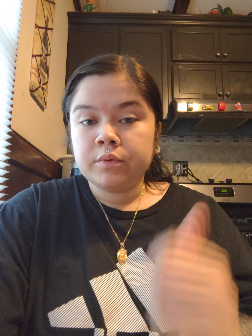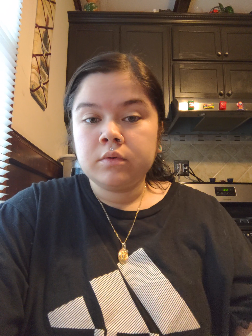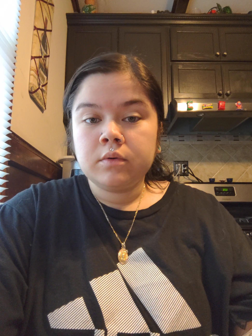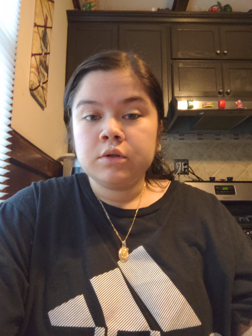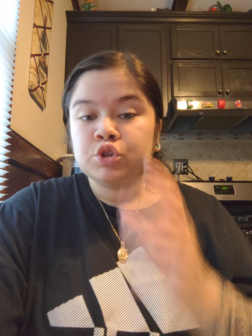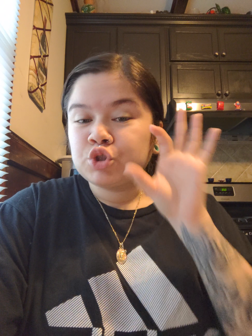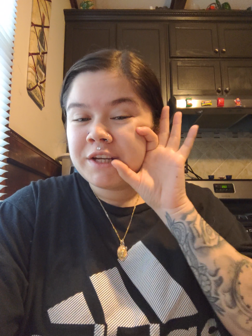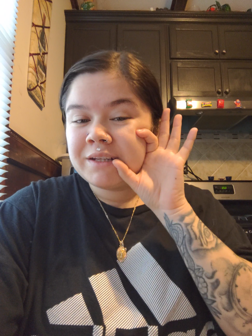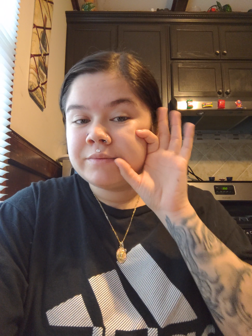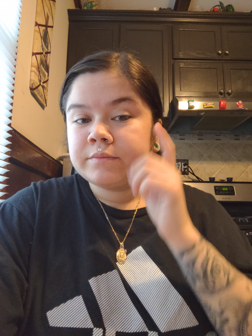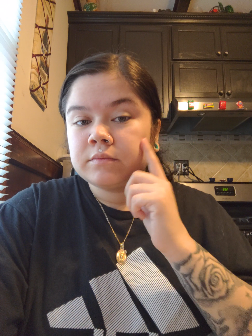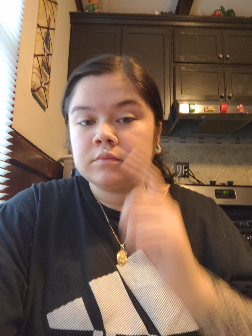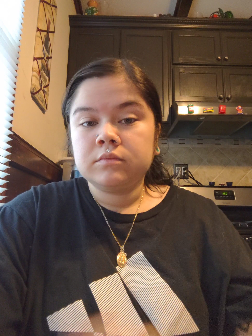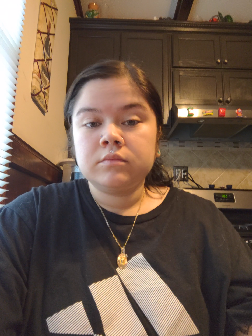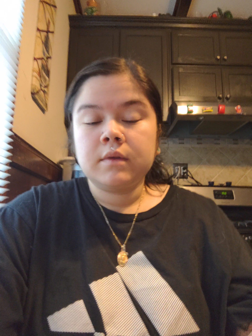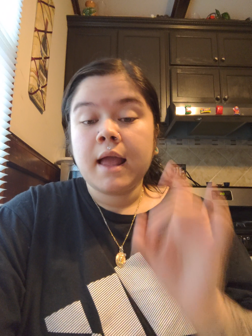cheek